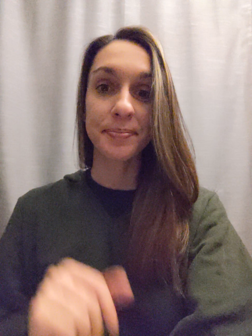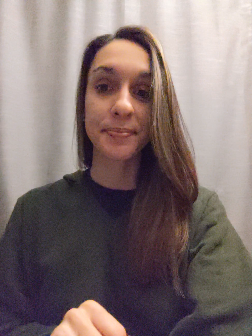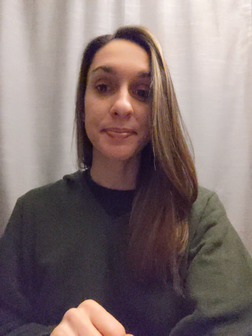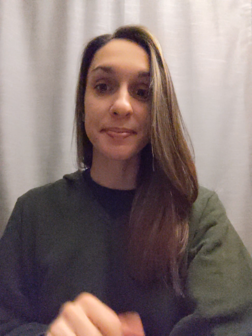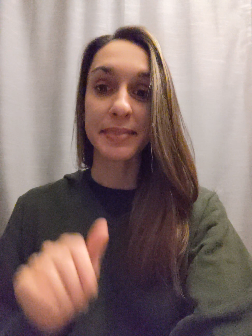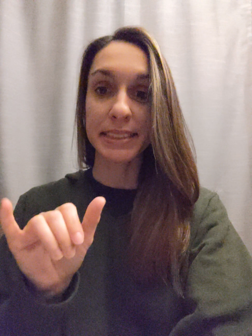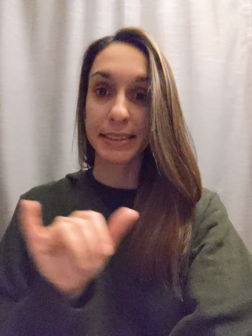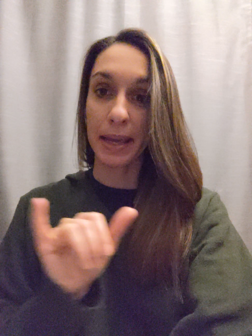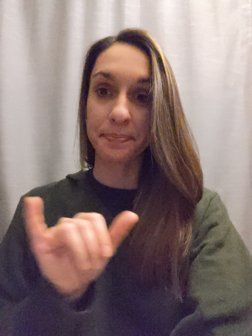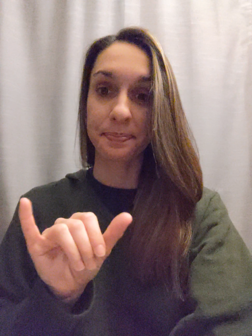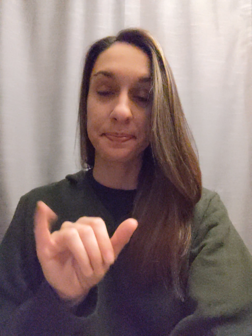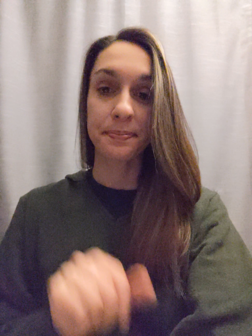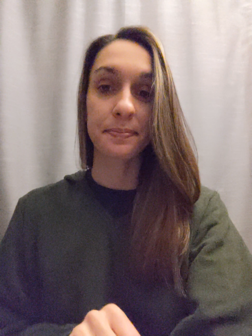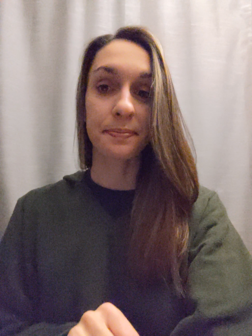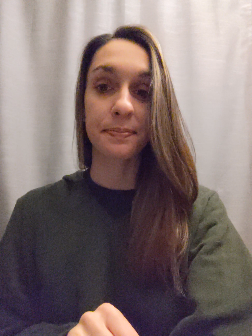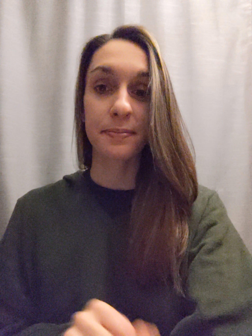same